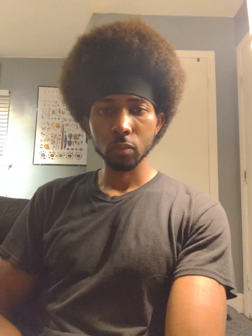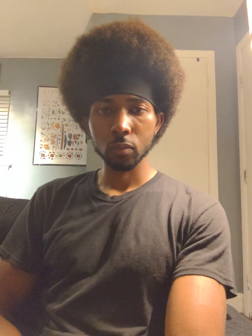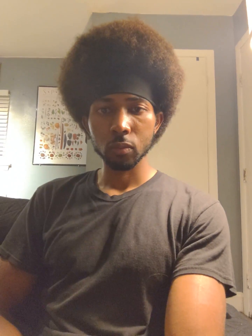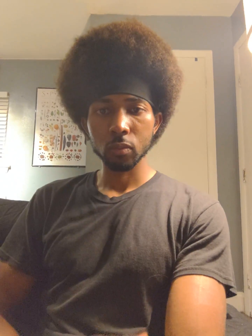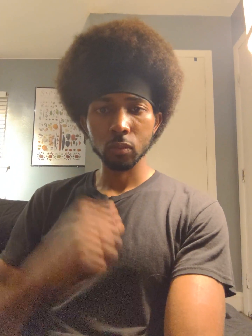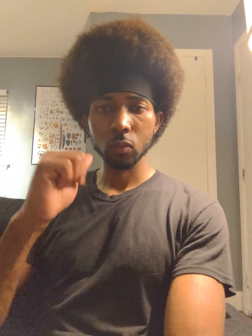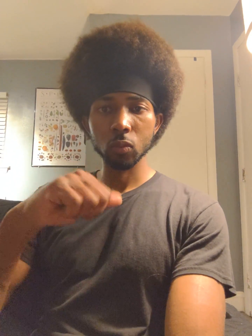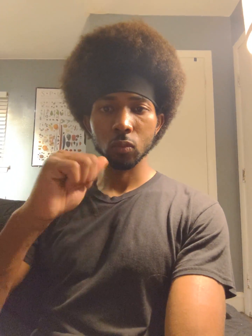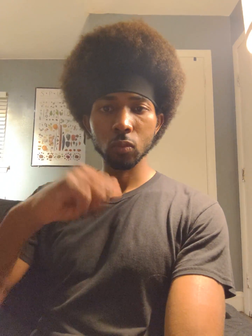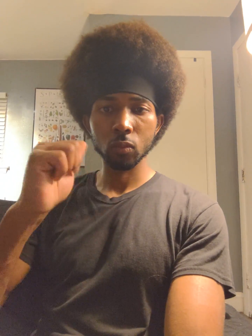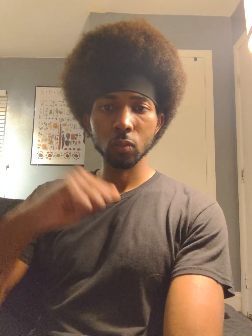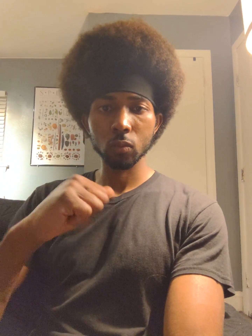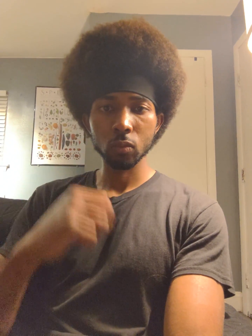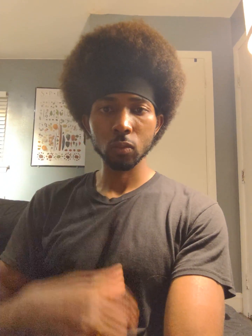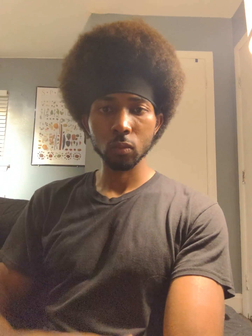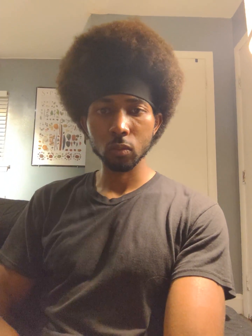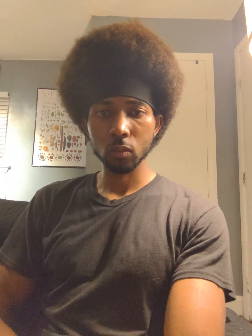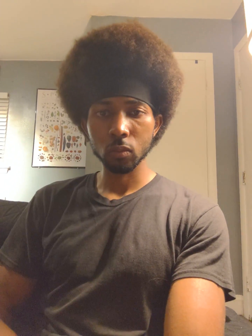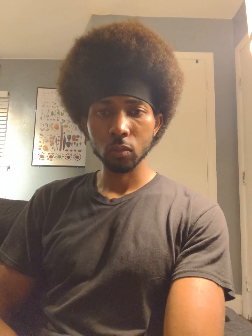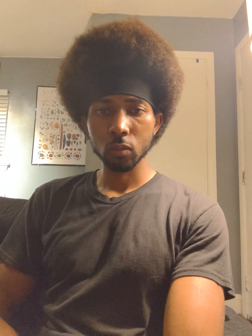rock